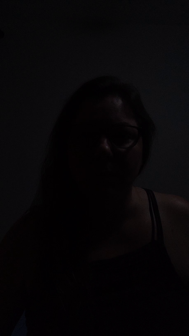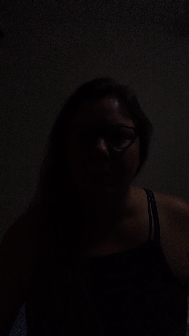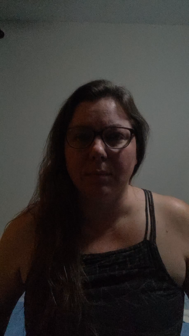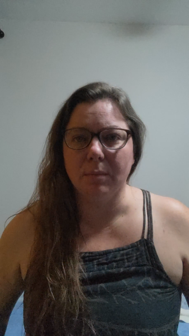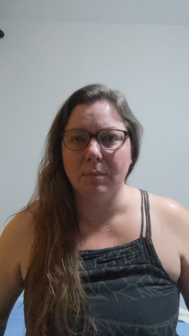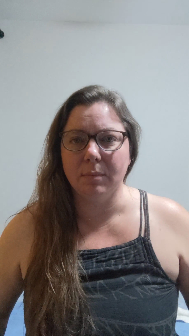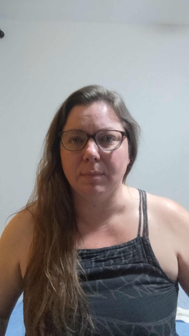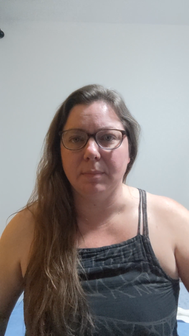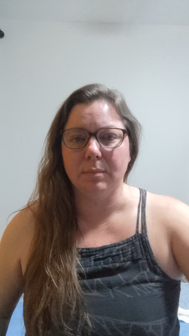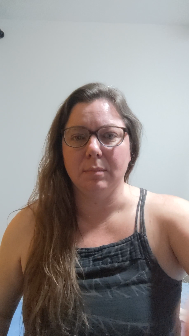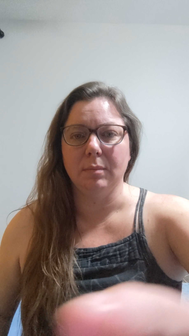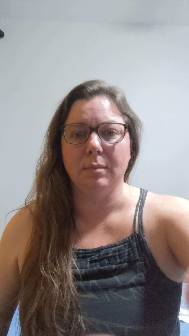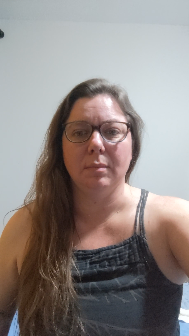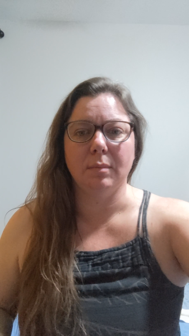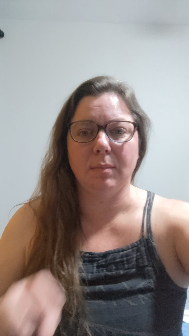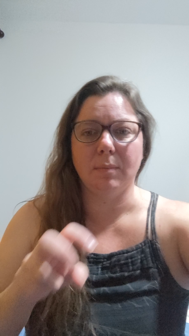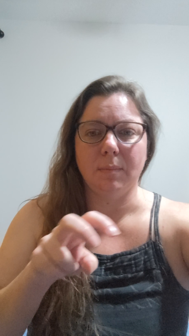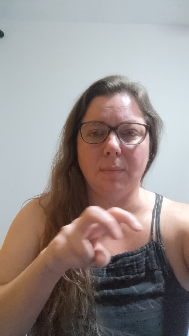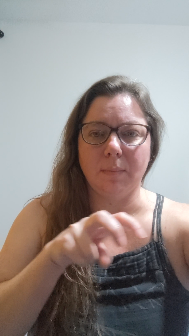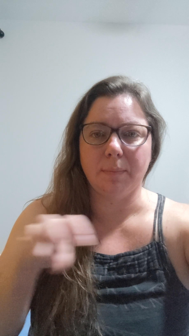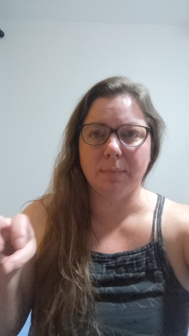bench